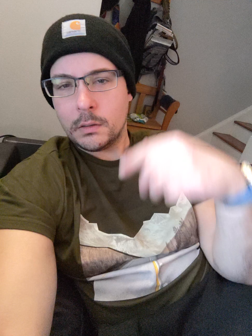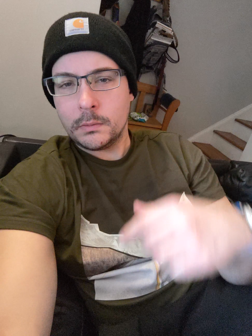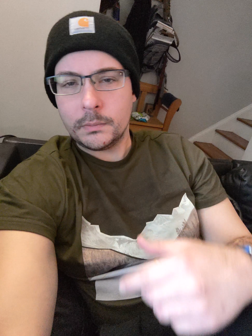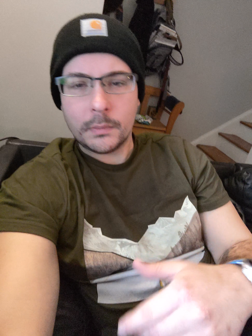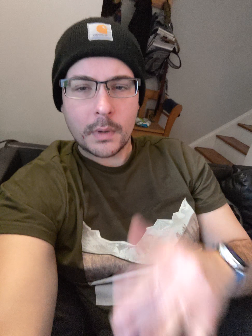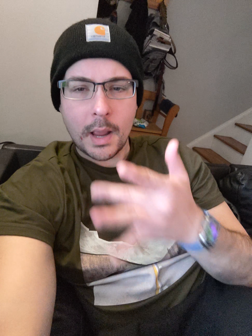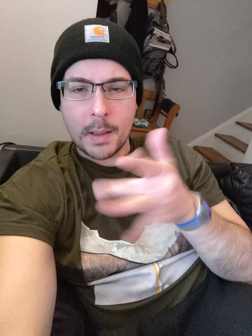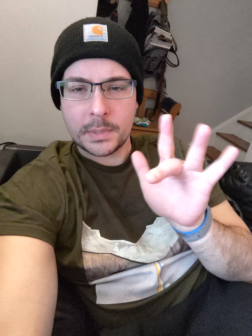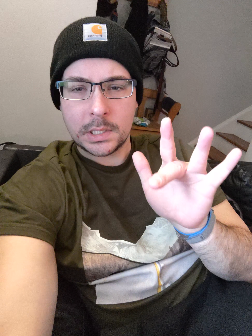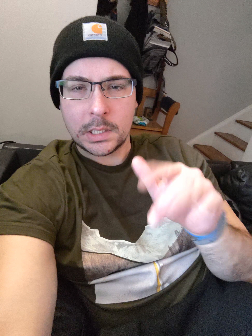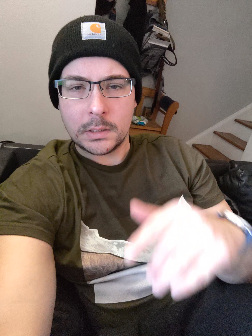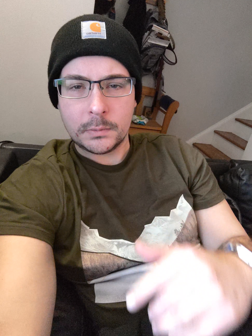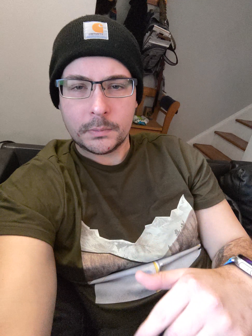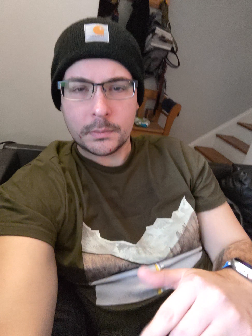empty